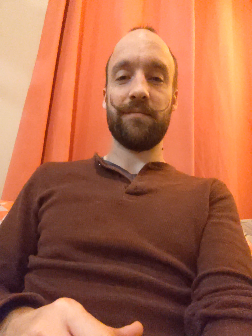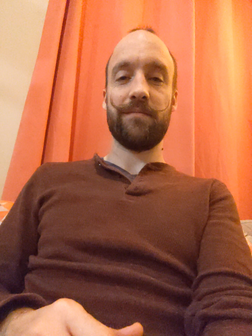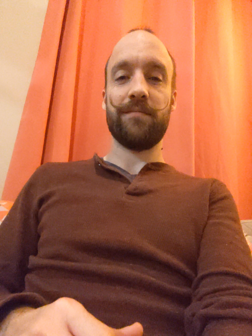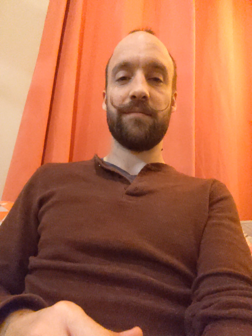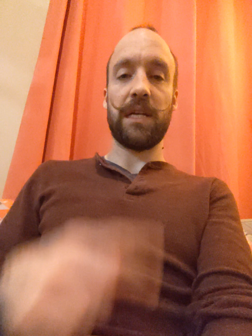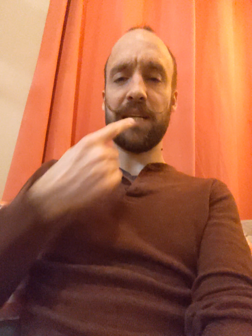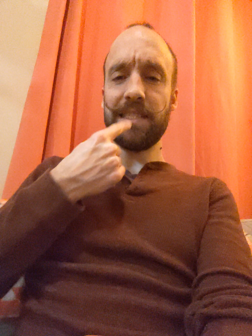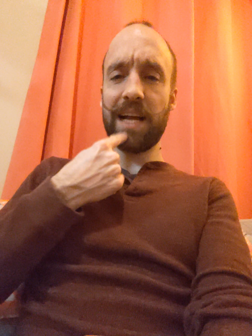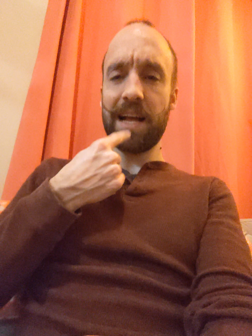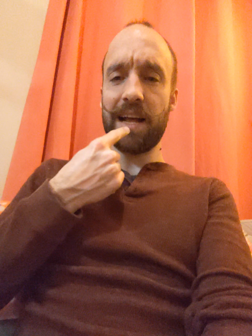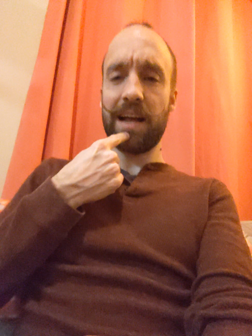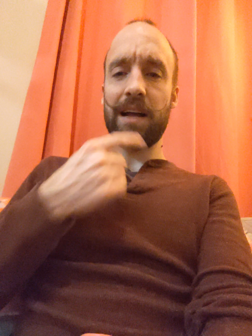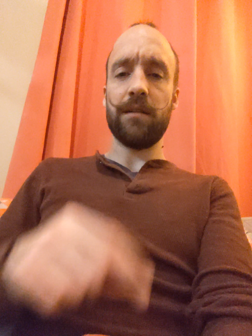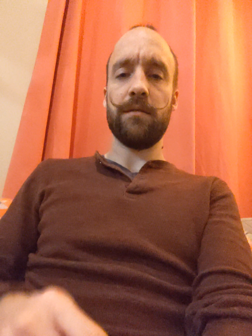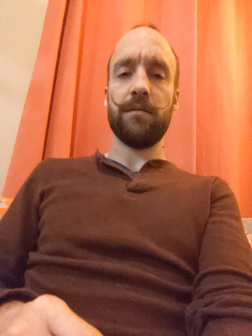say